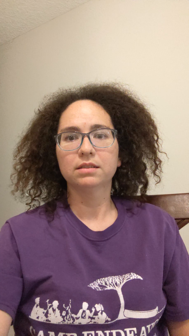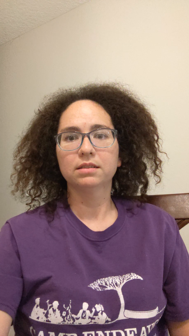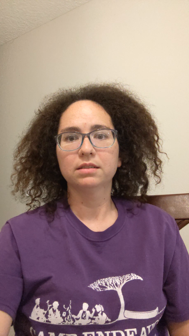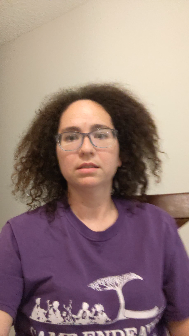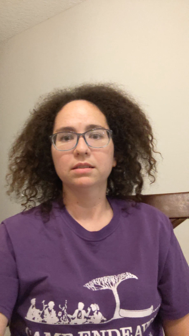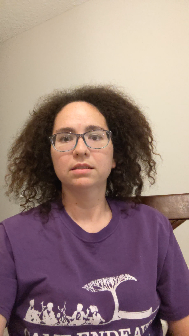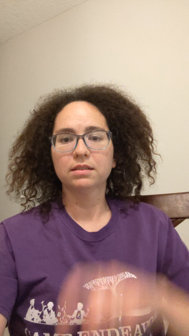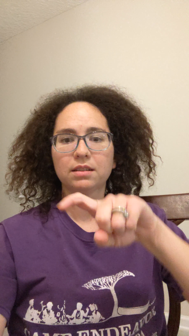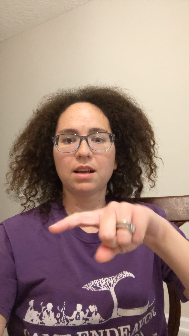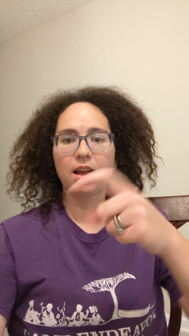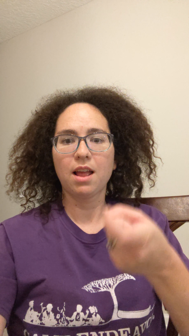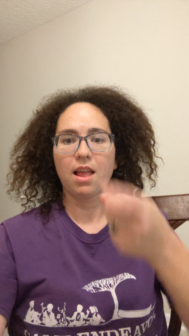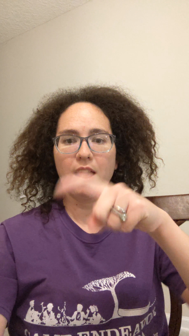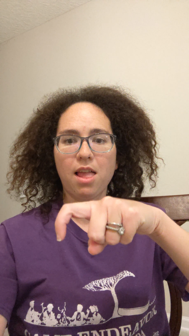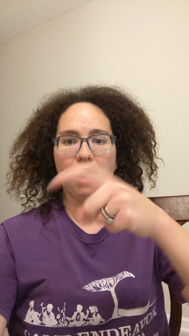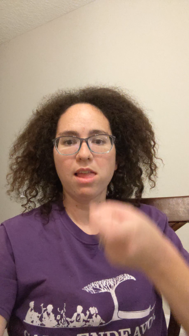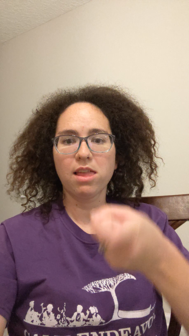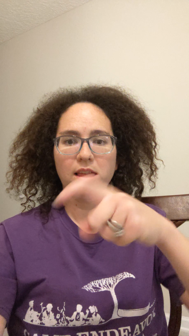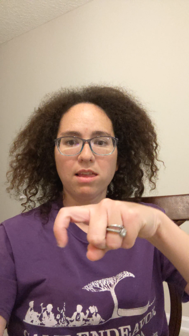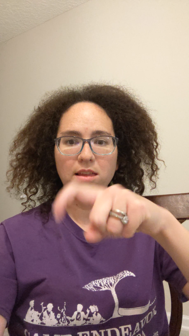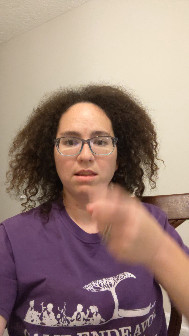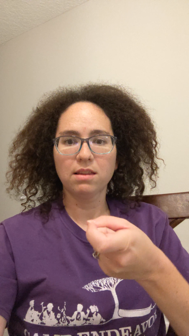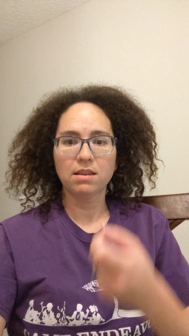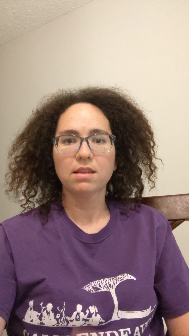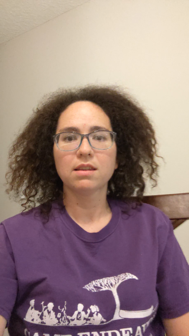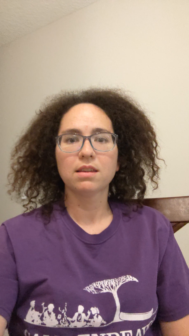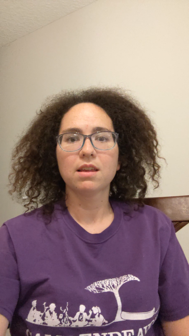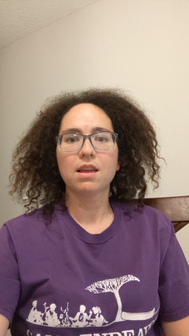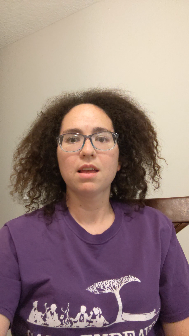friend